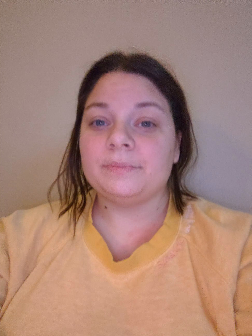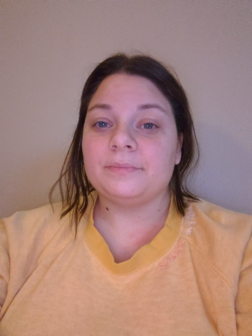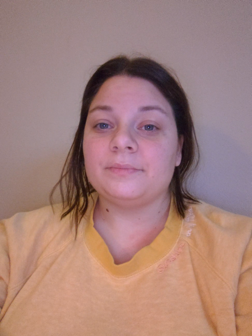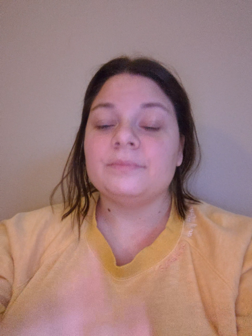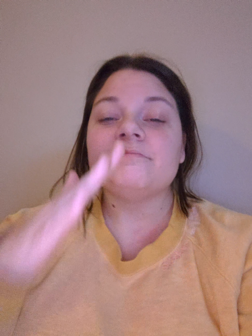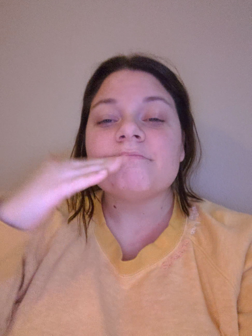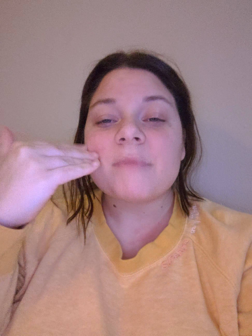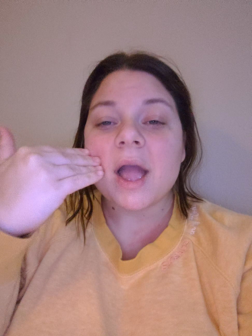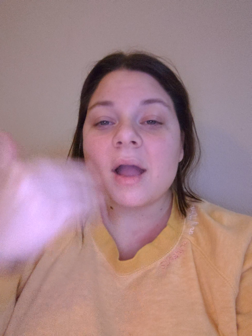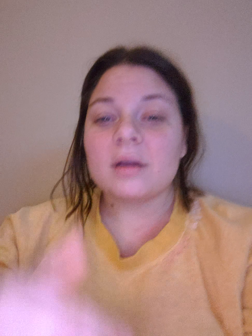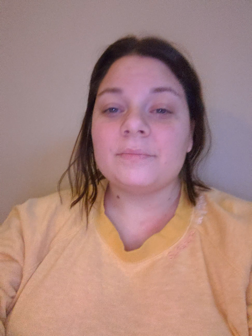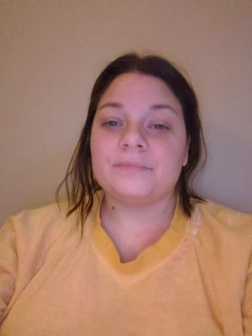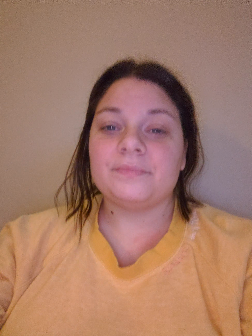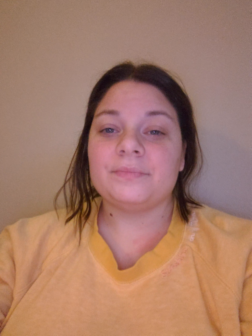smile